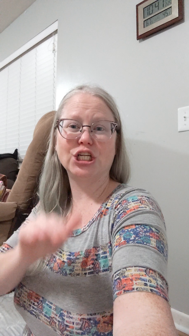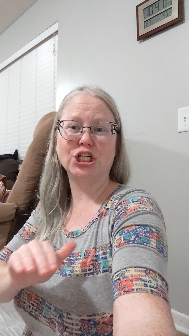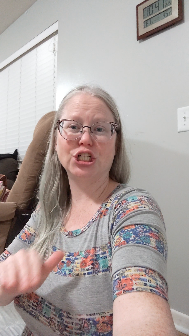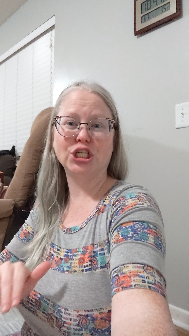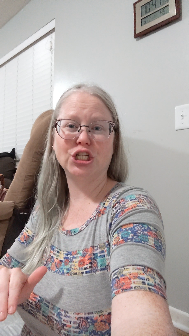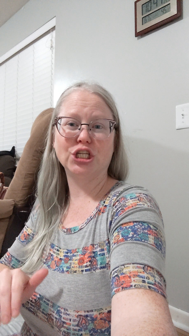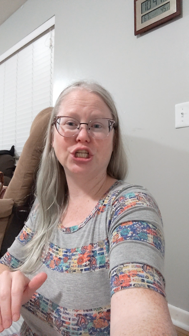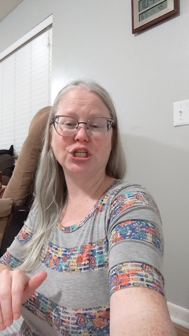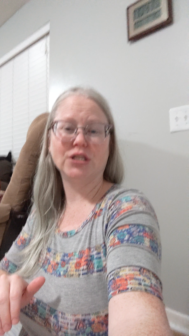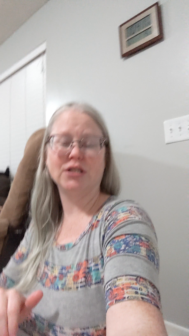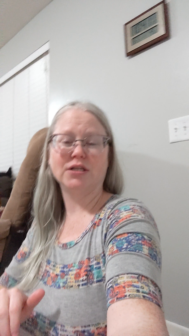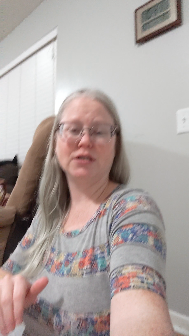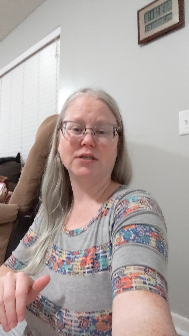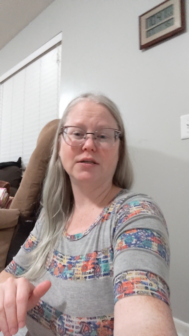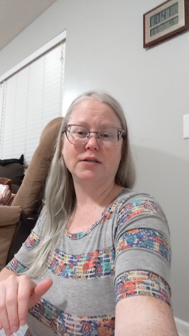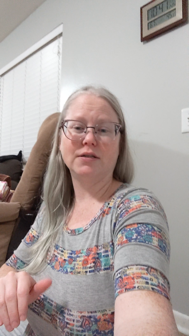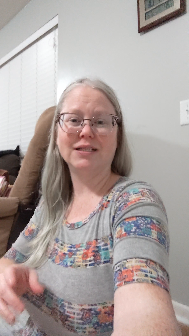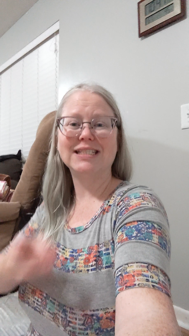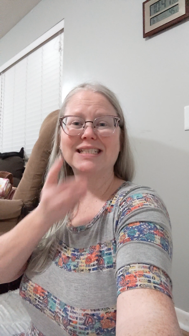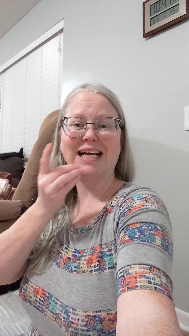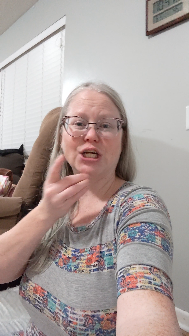dinner